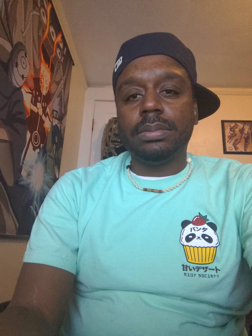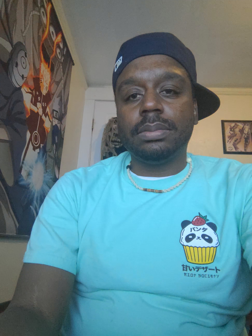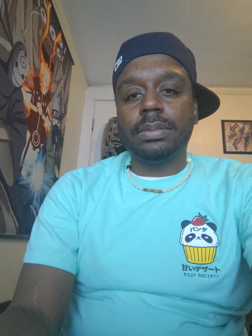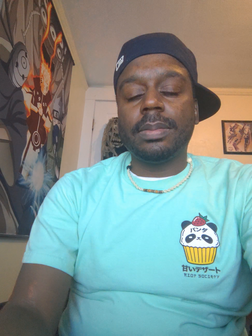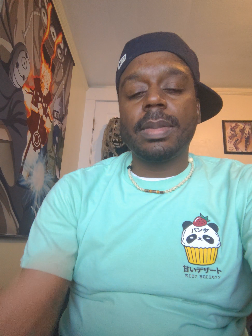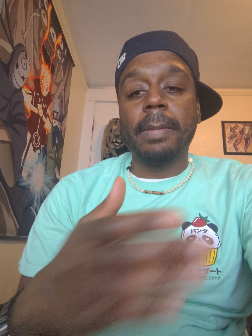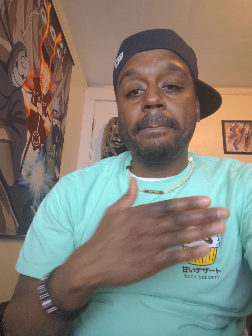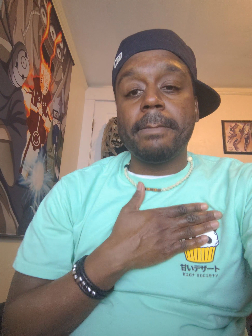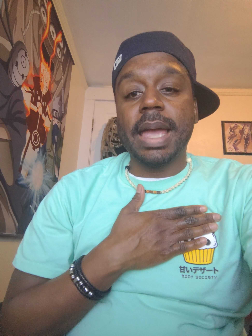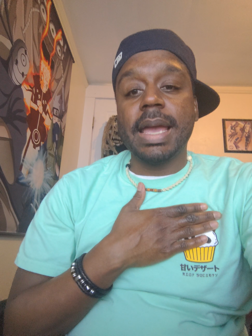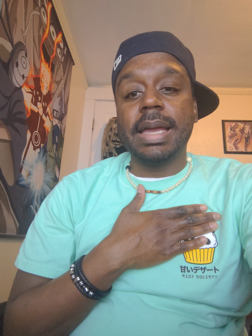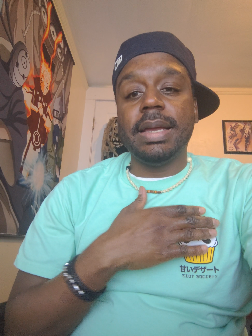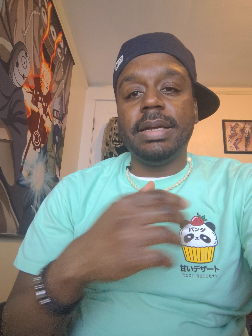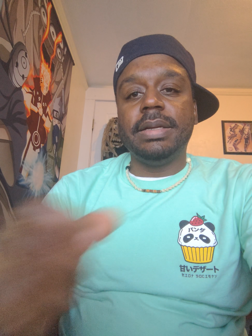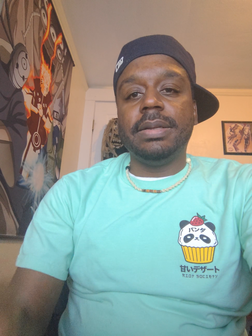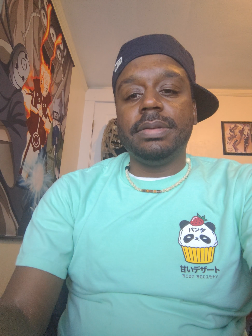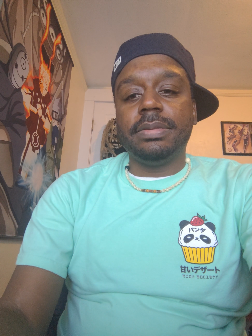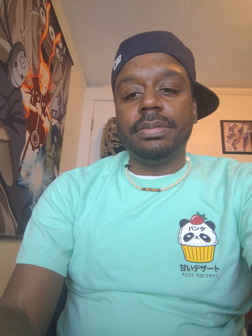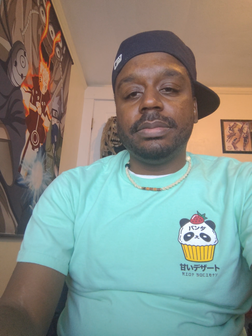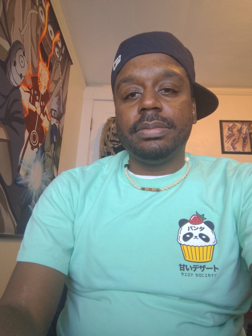my